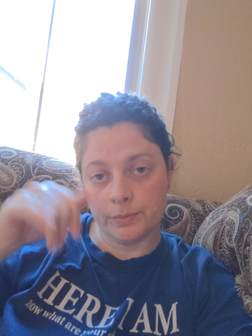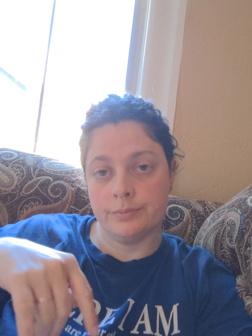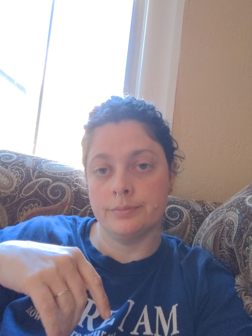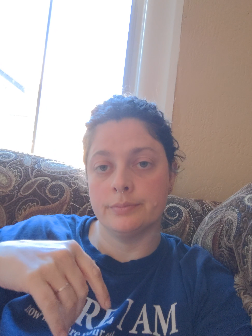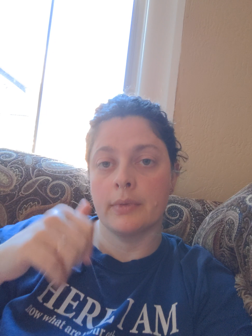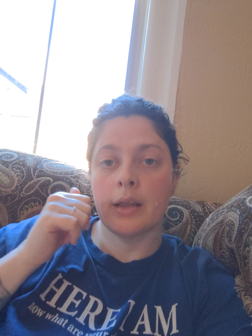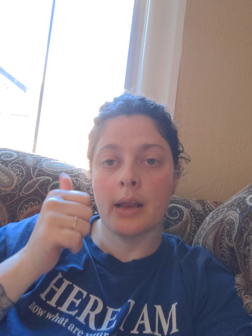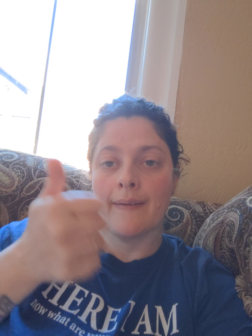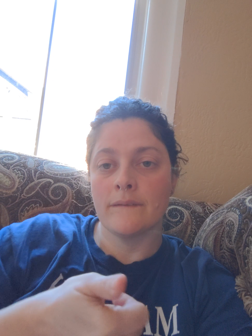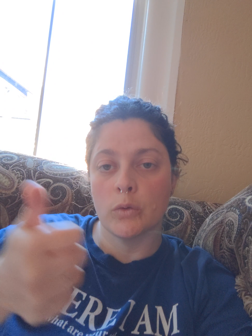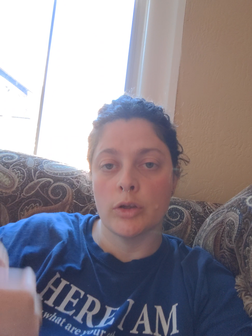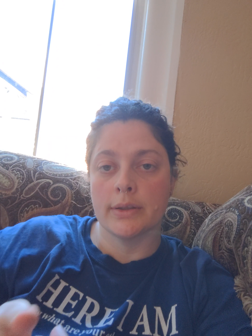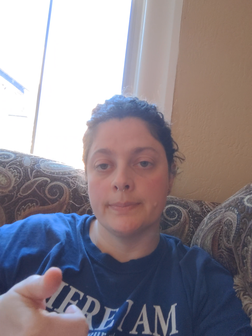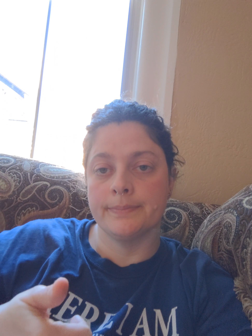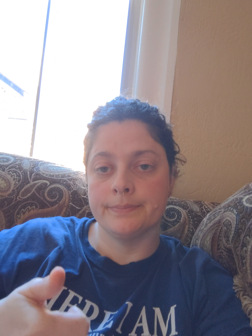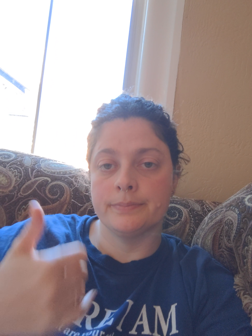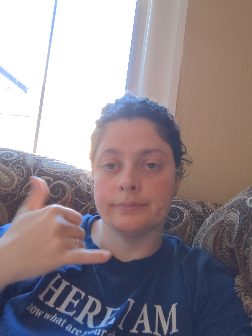every